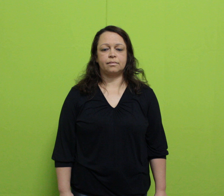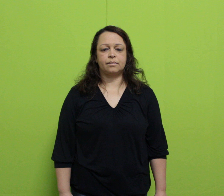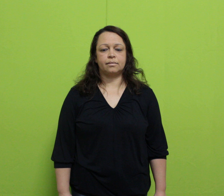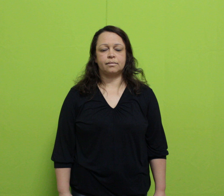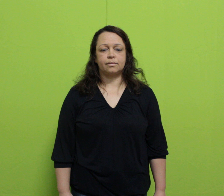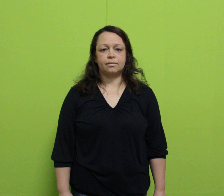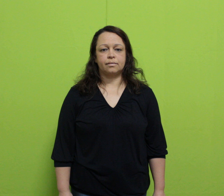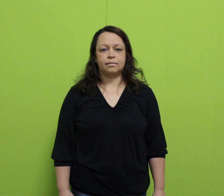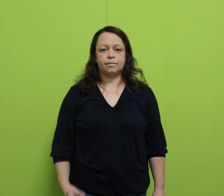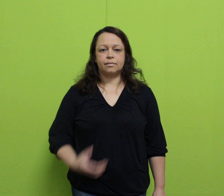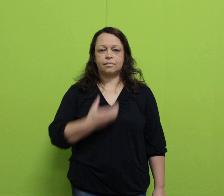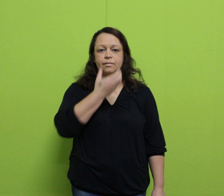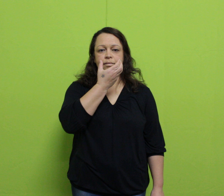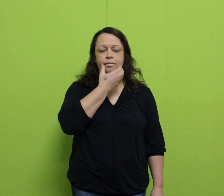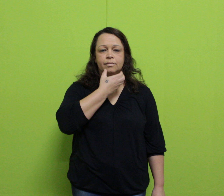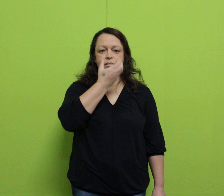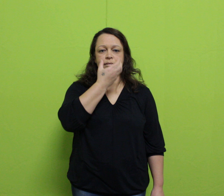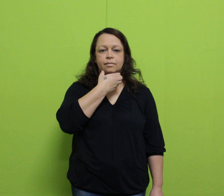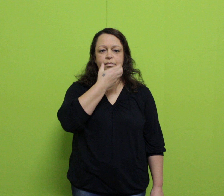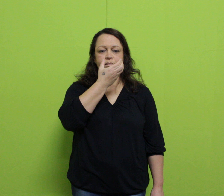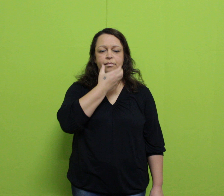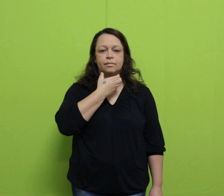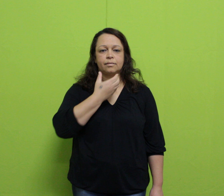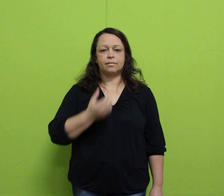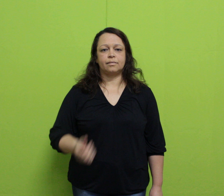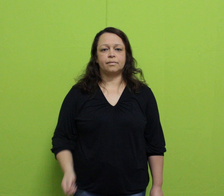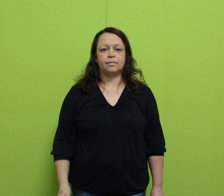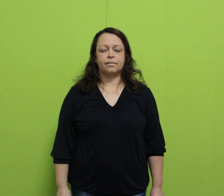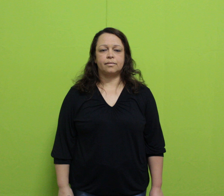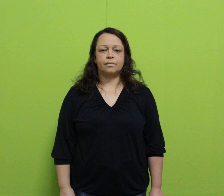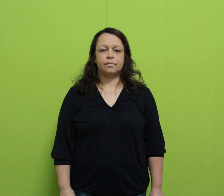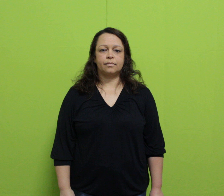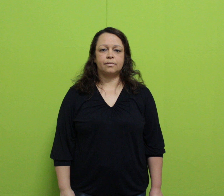maçã